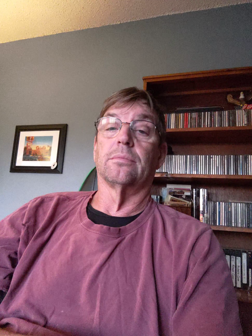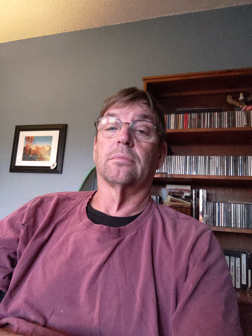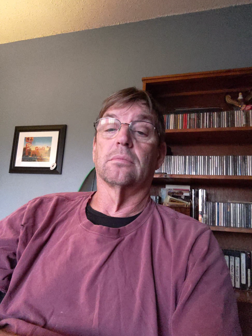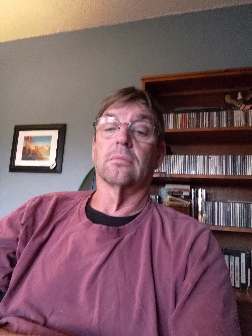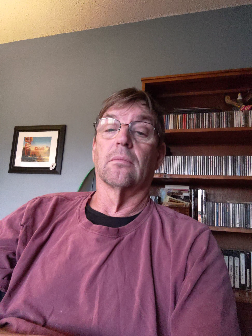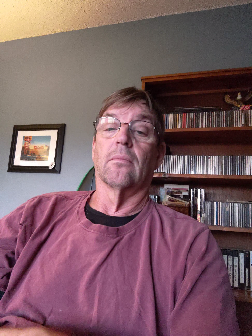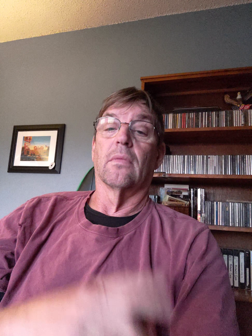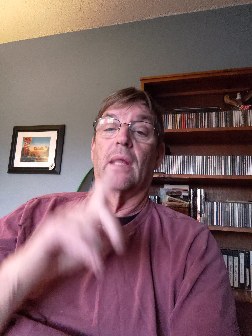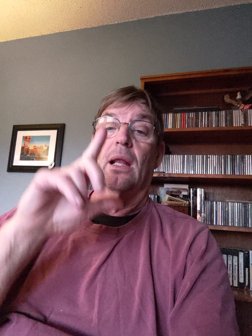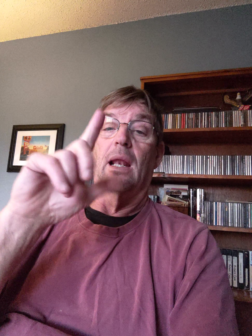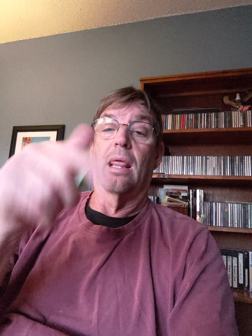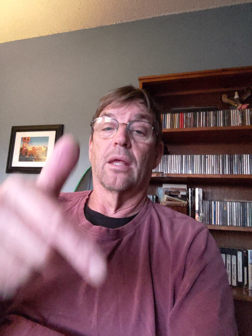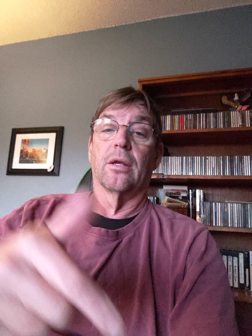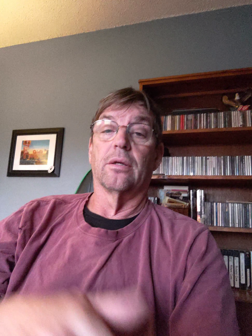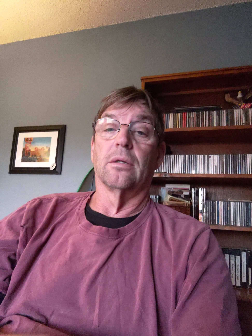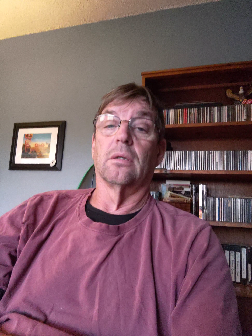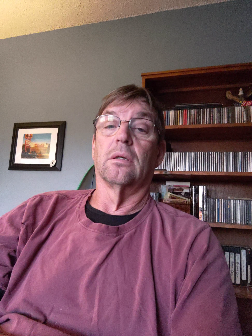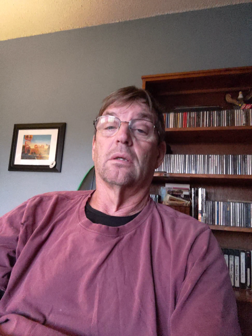later